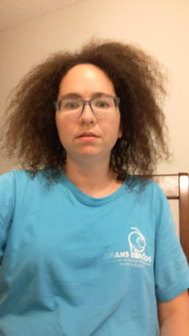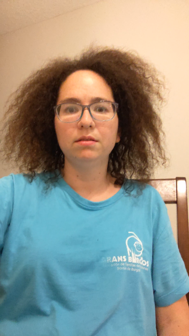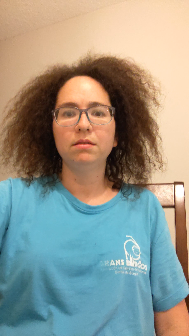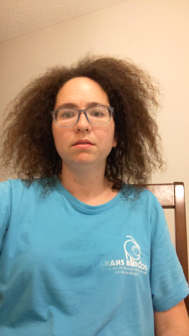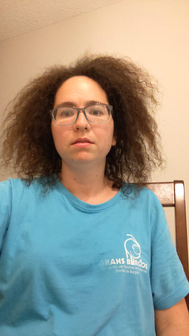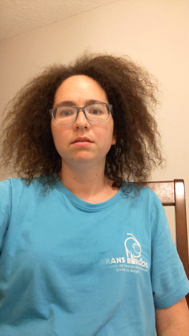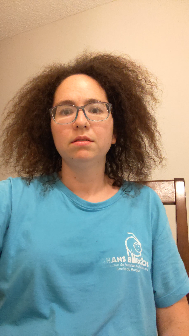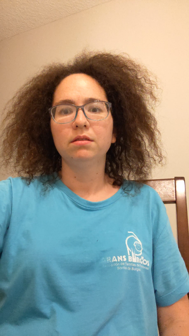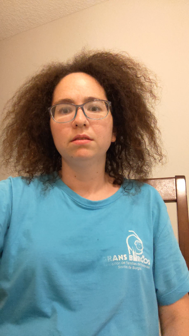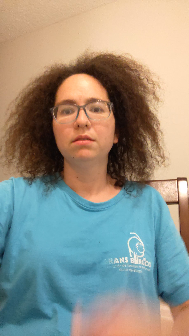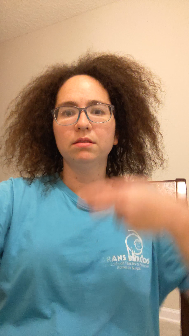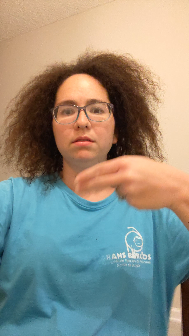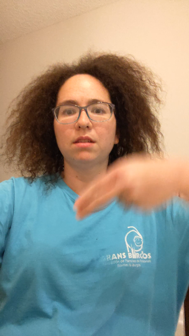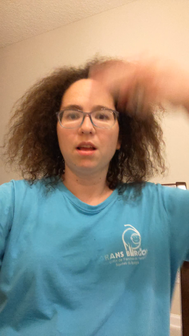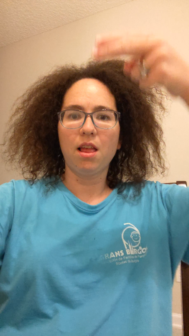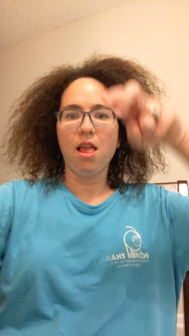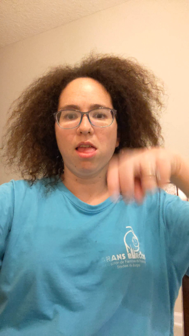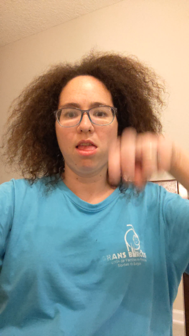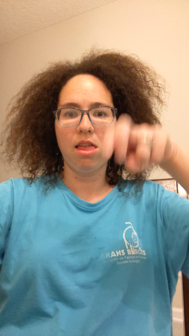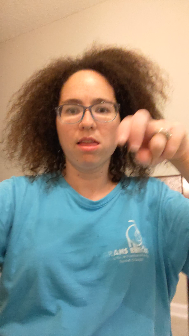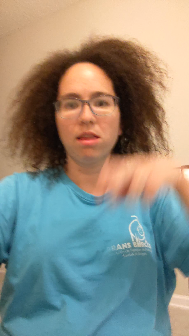high chair